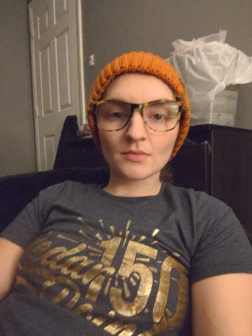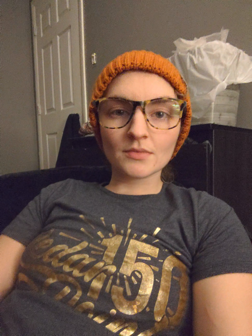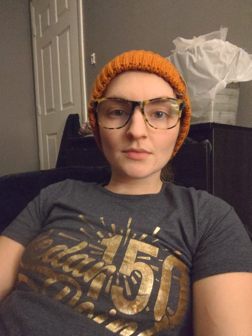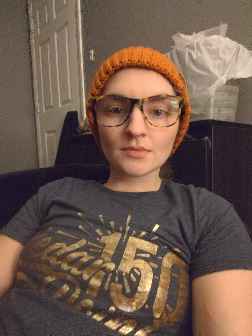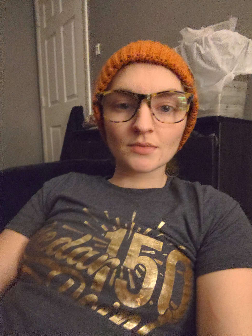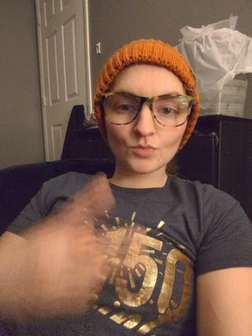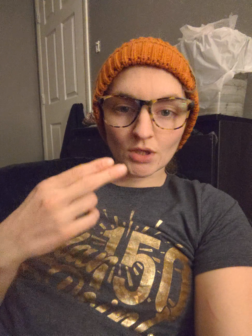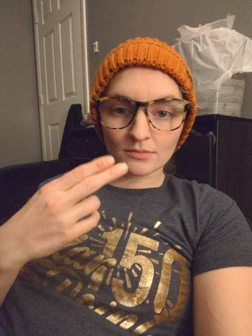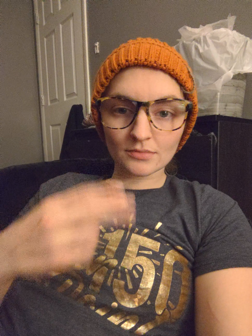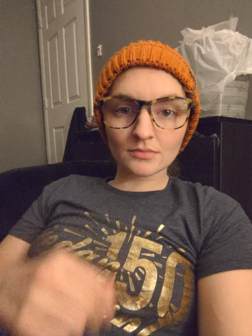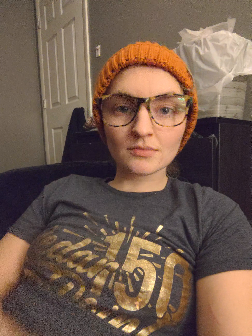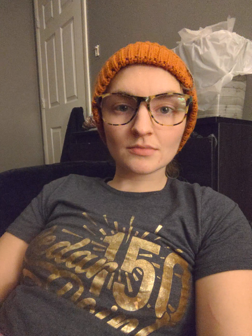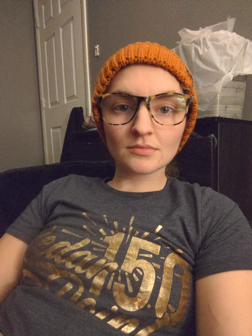scissors